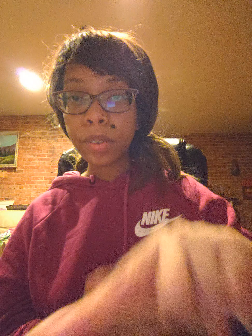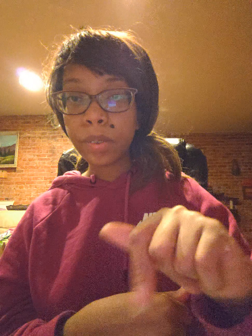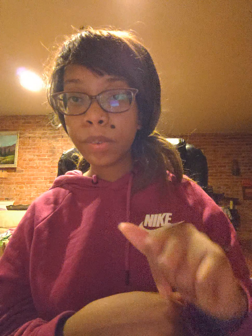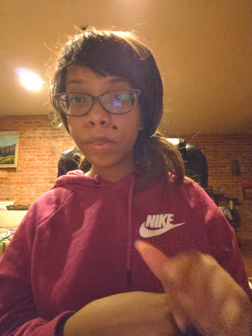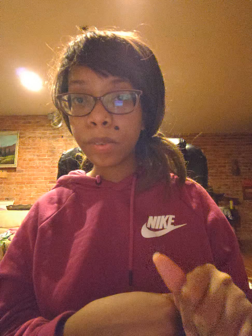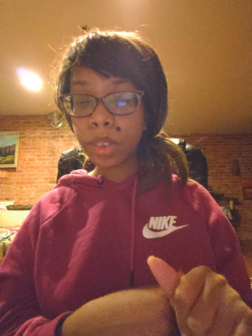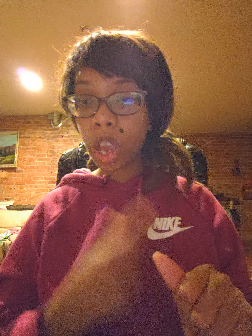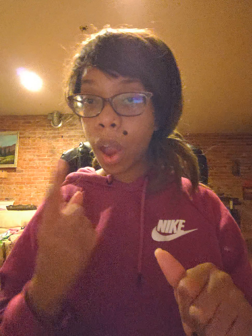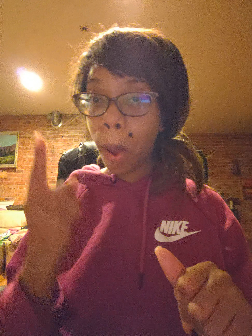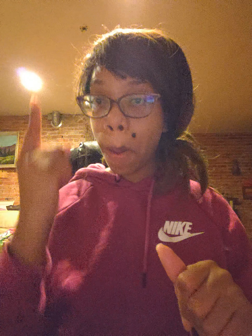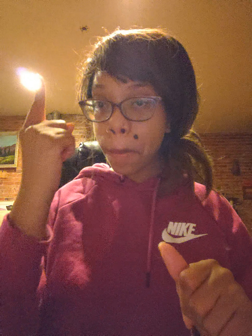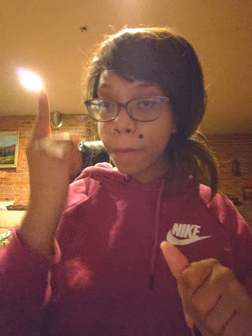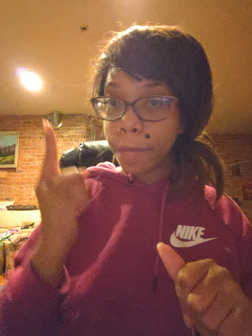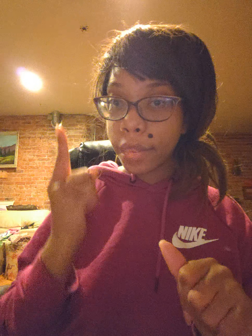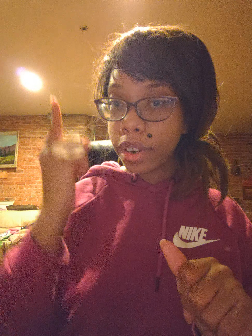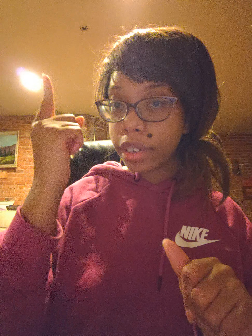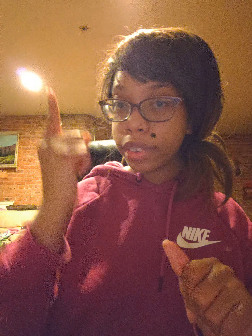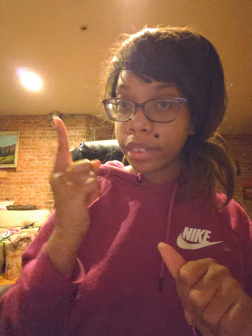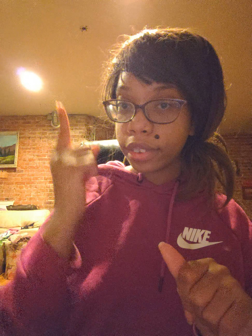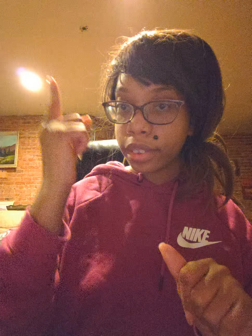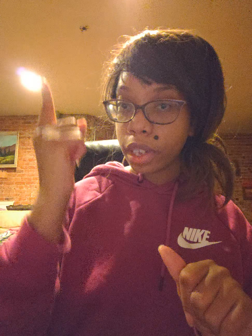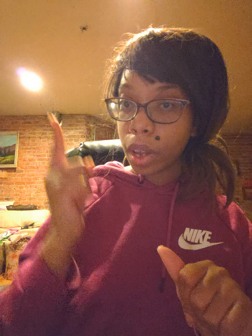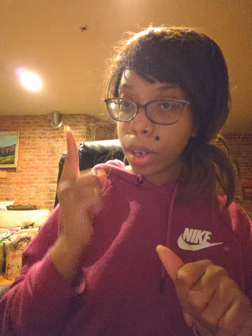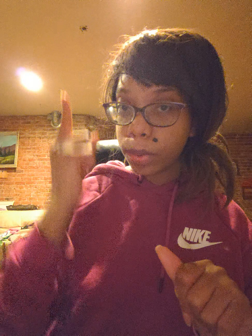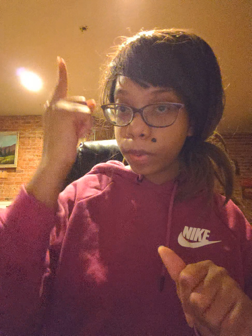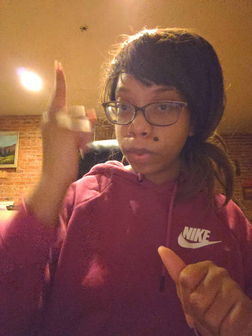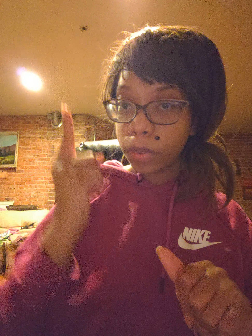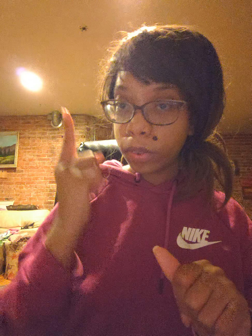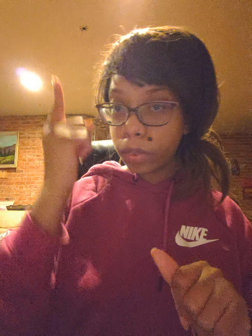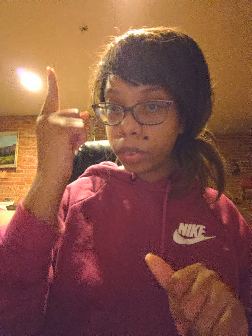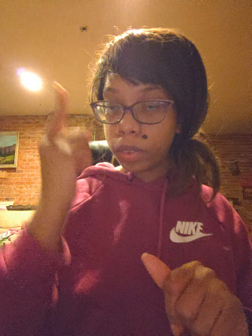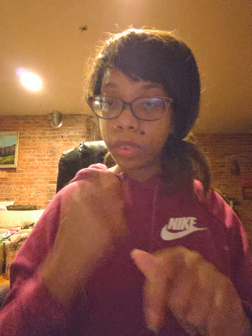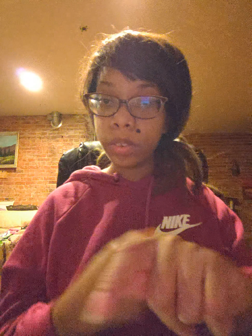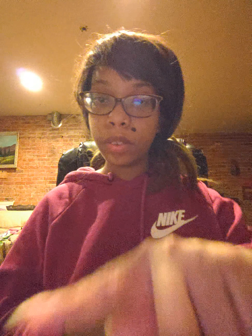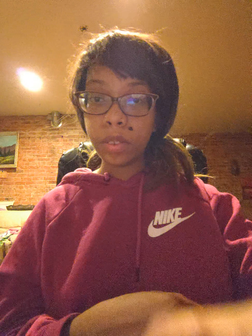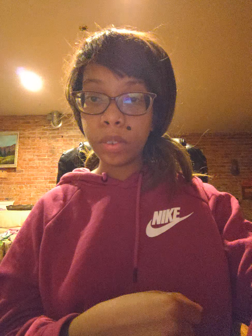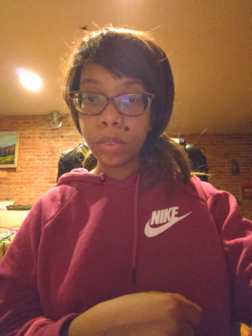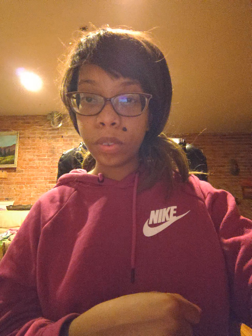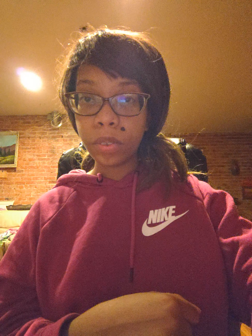up